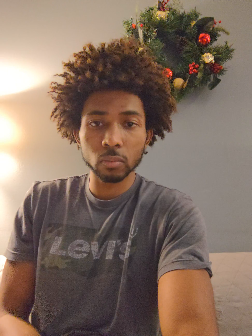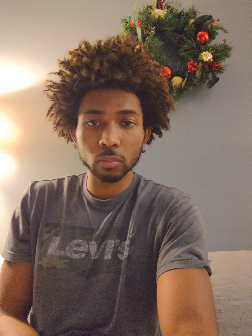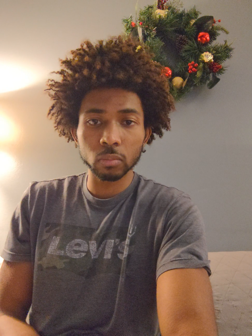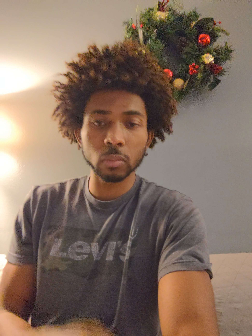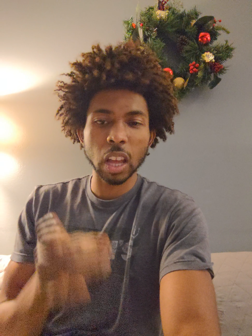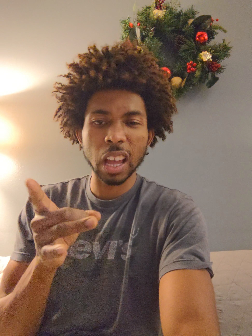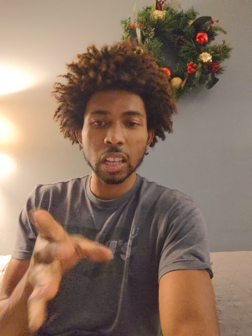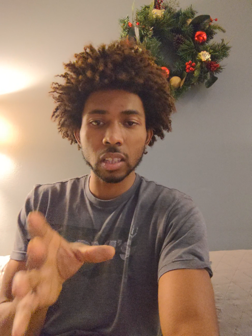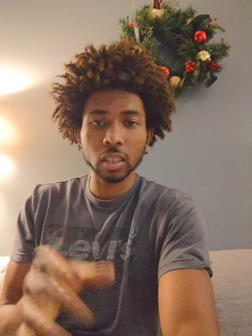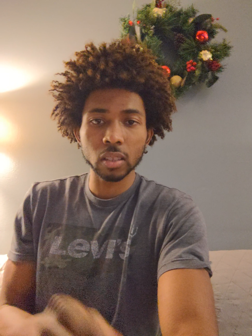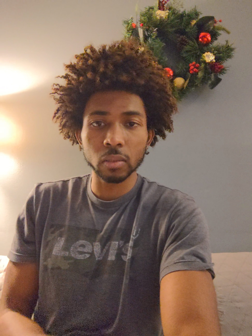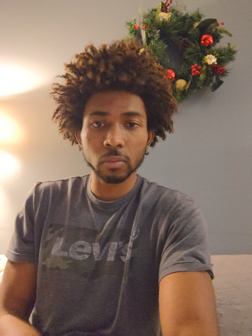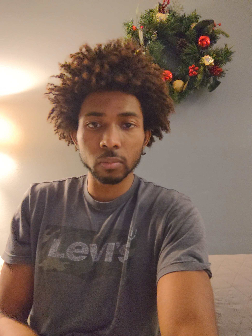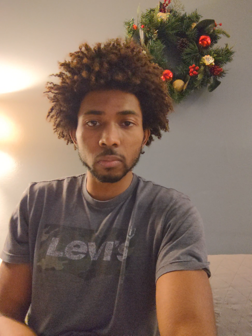hate